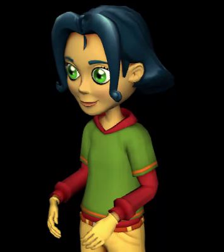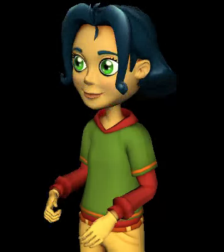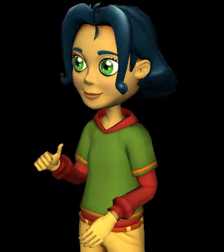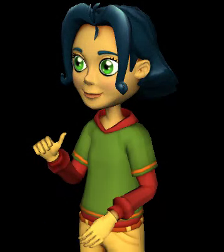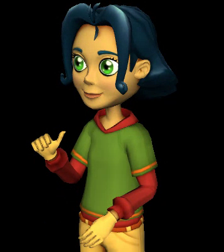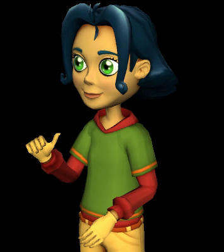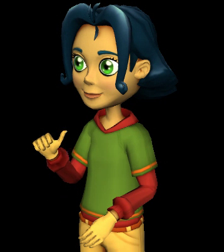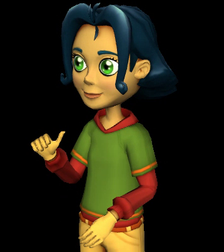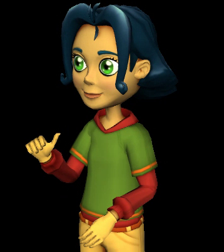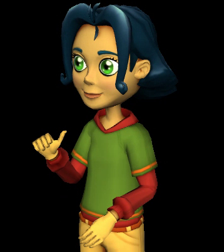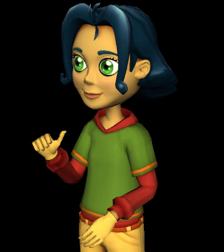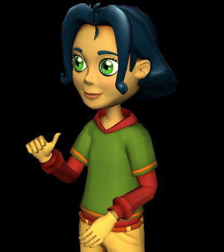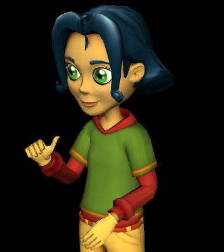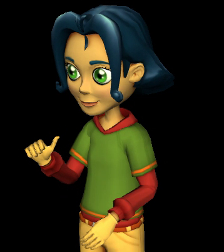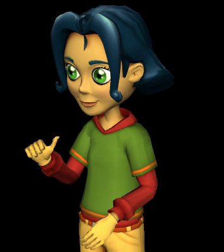جرس